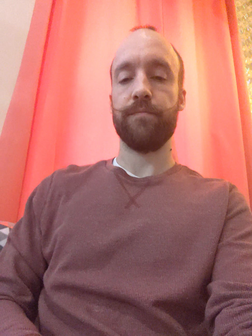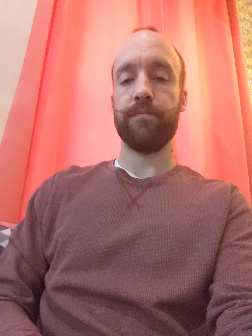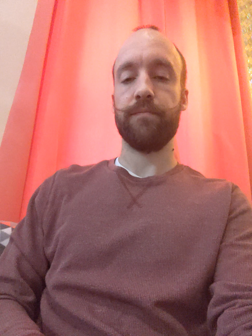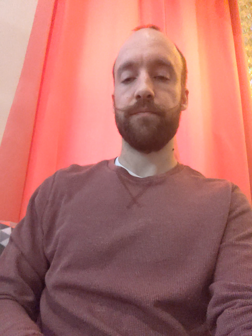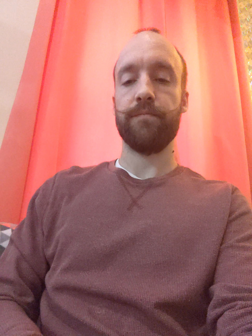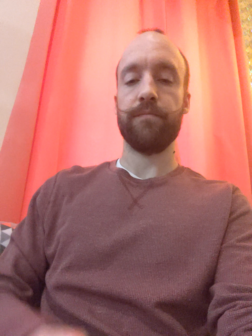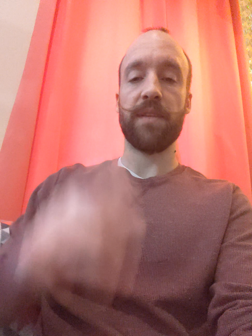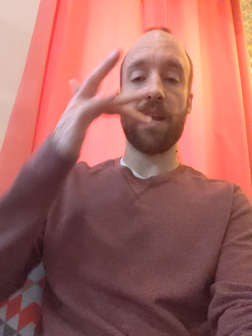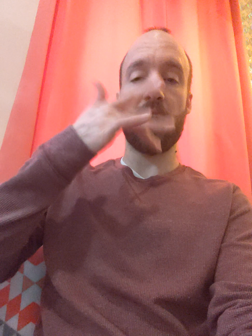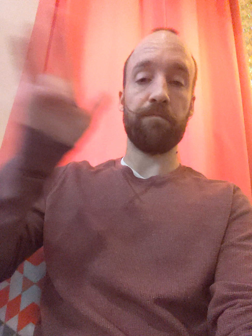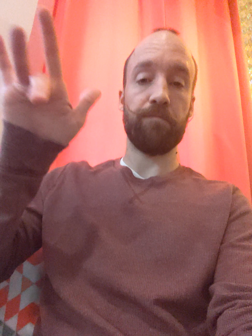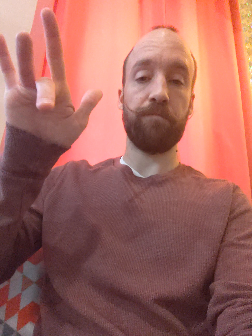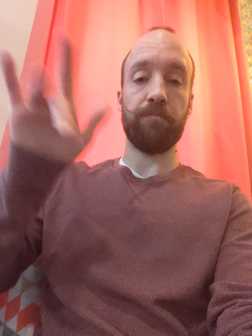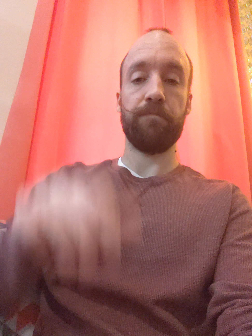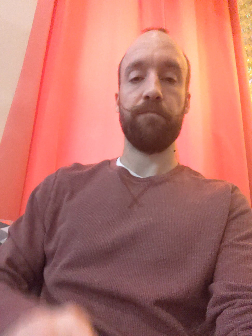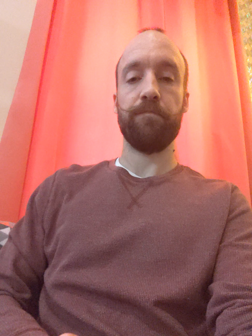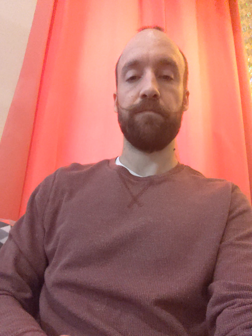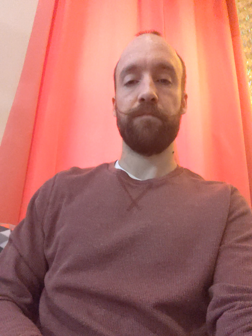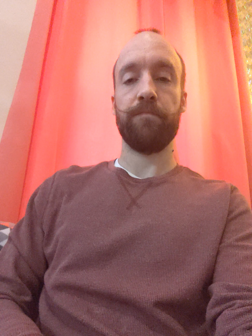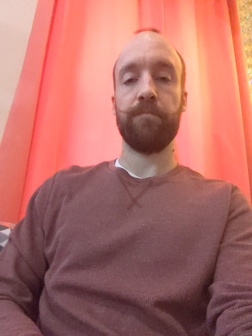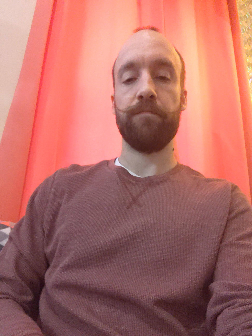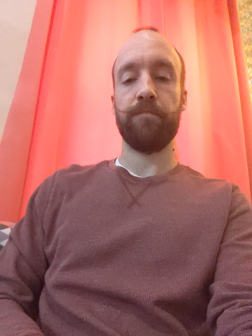empty